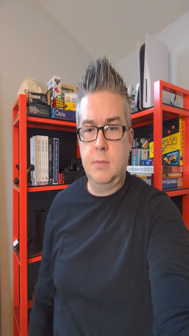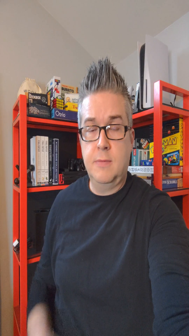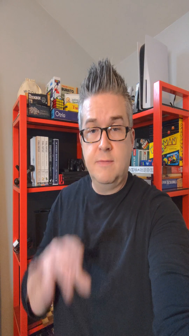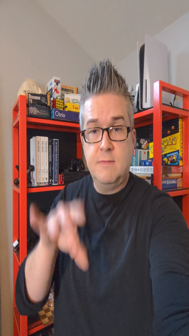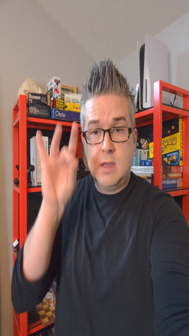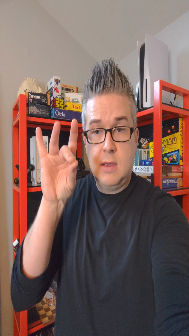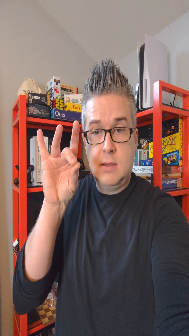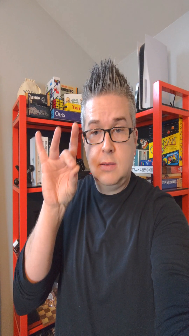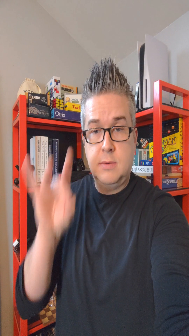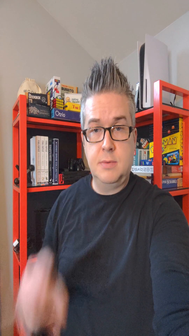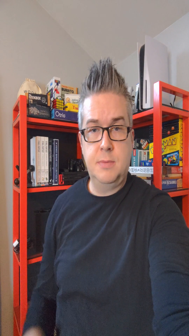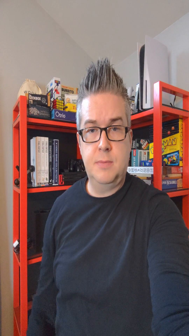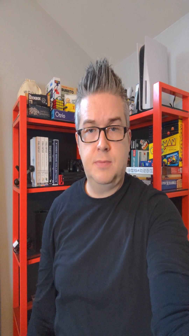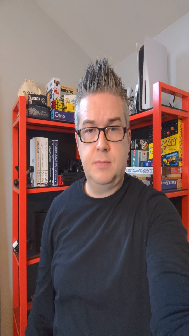find